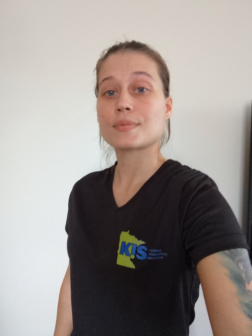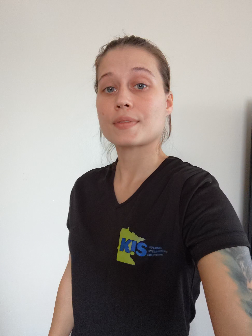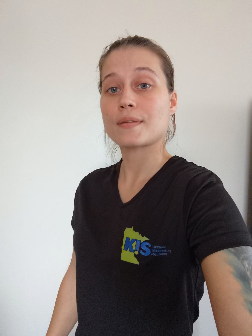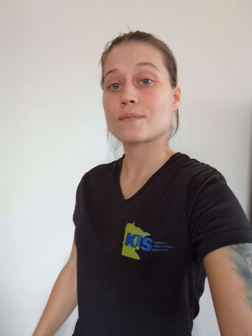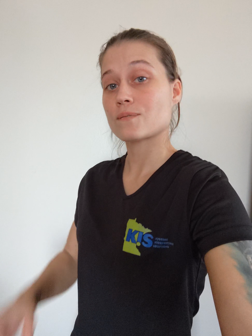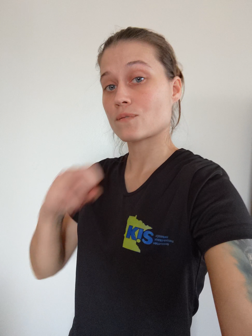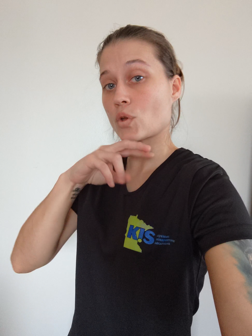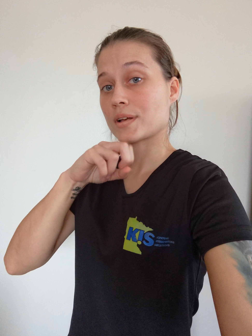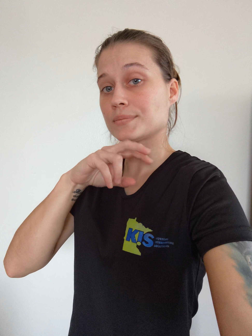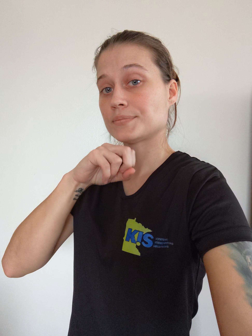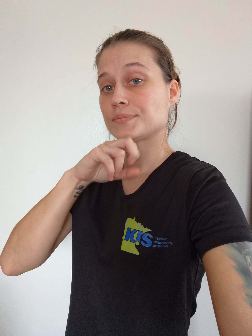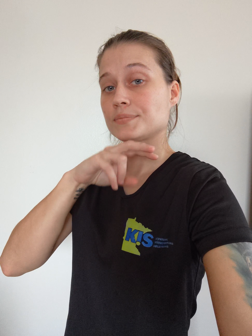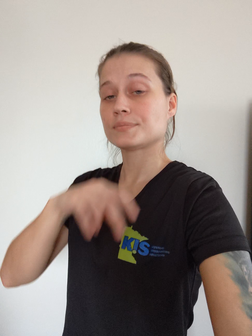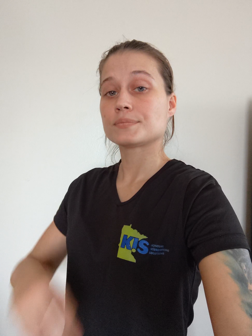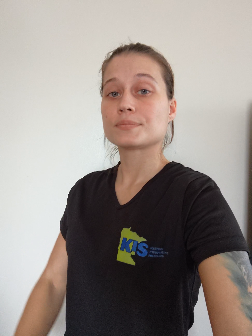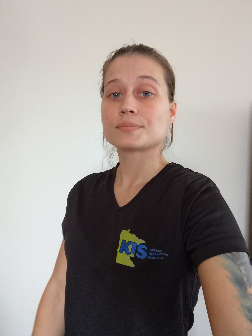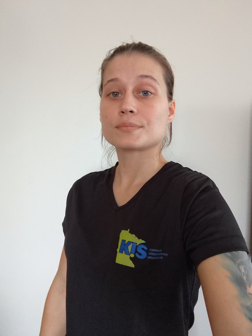frog